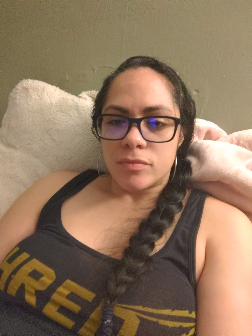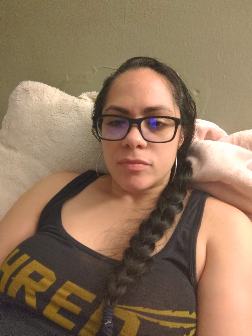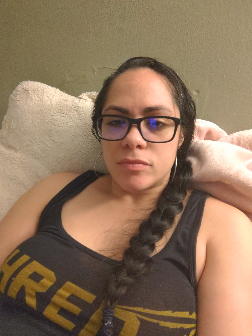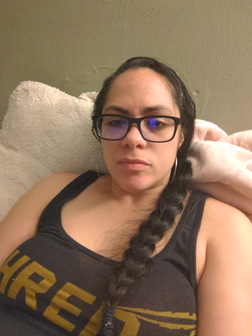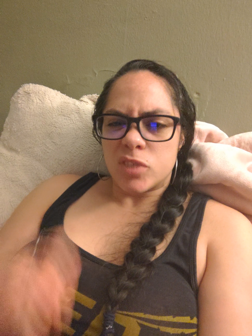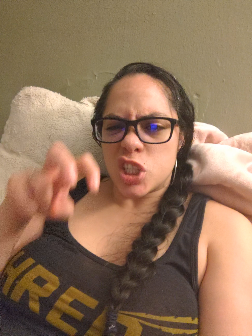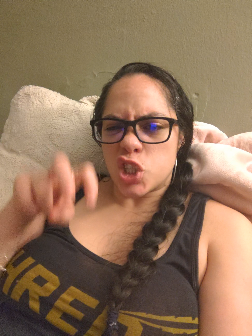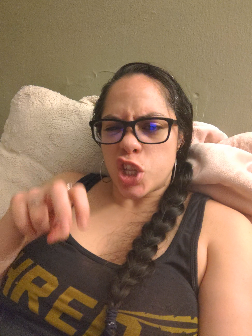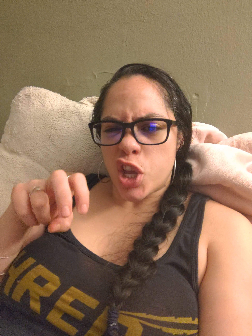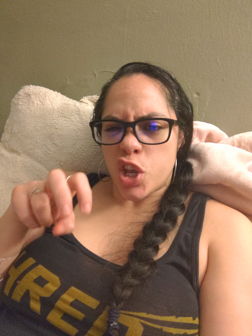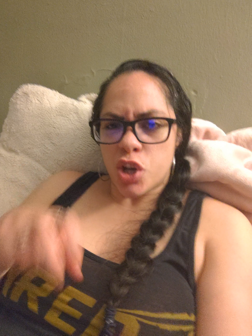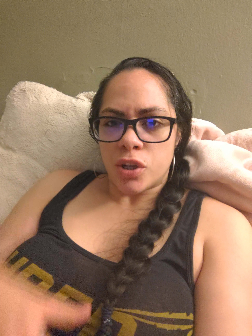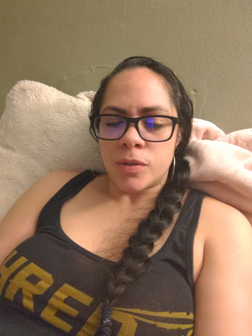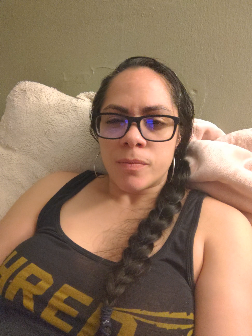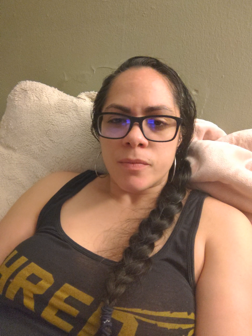chair